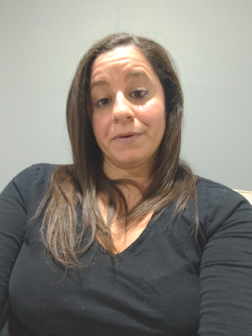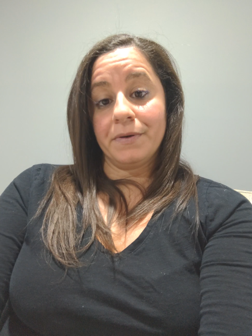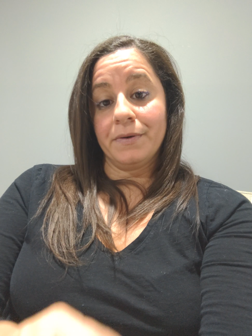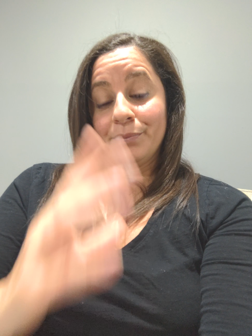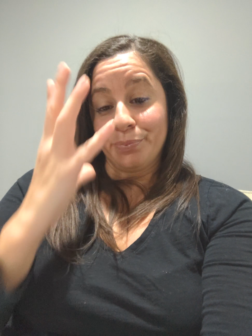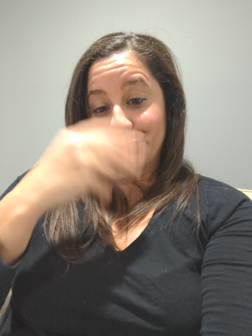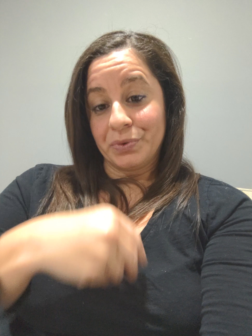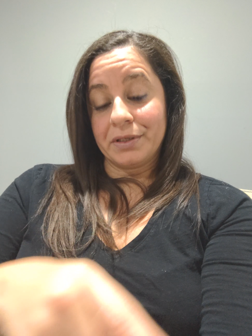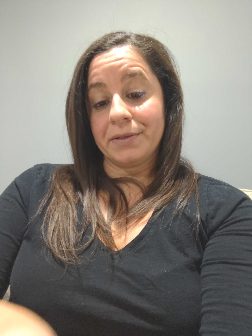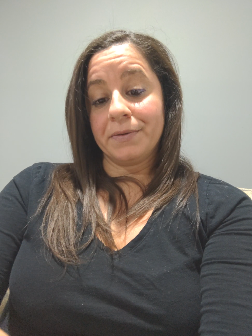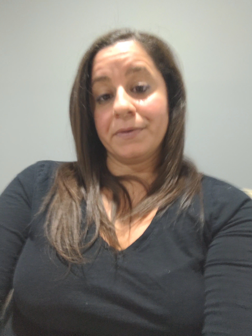pretty